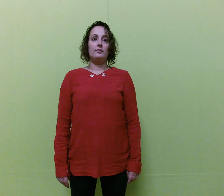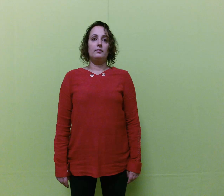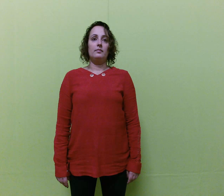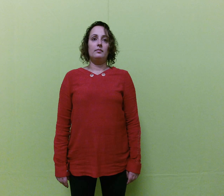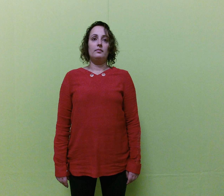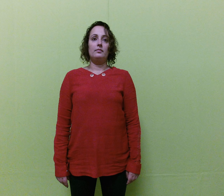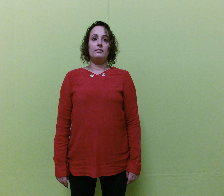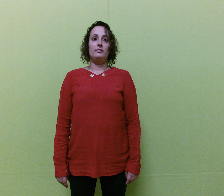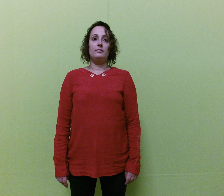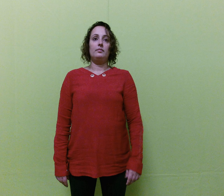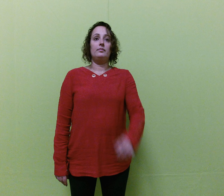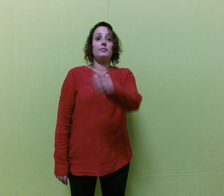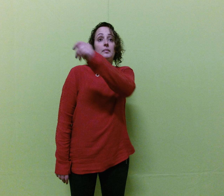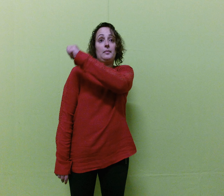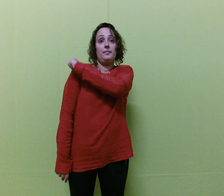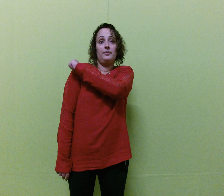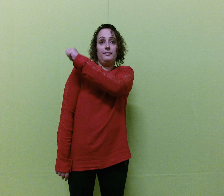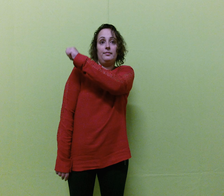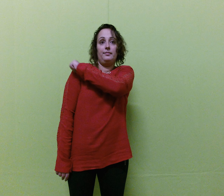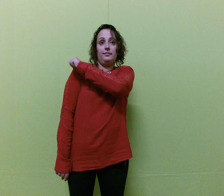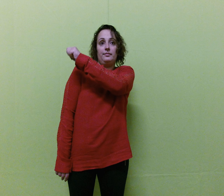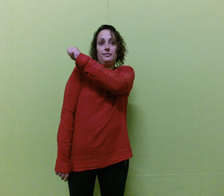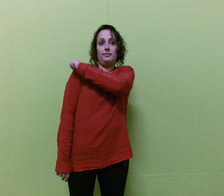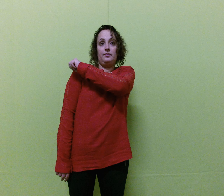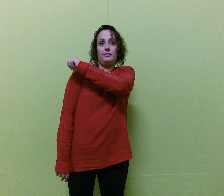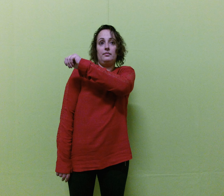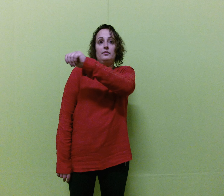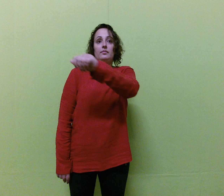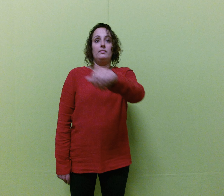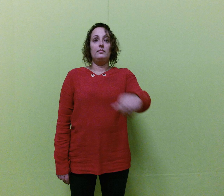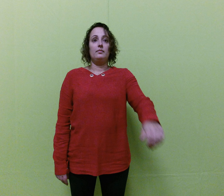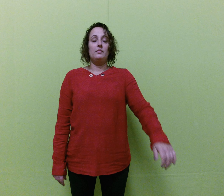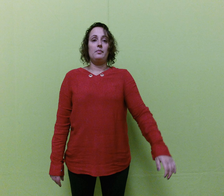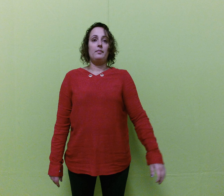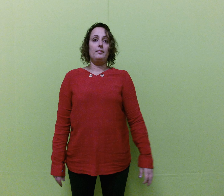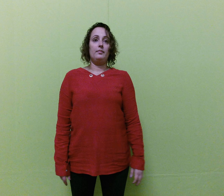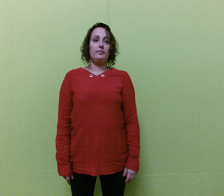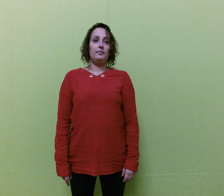aluno